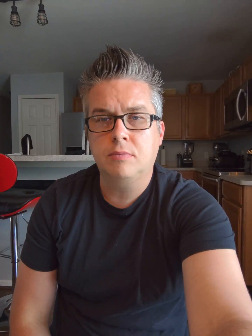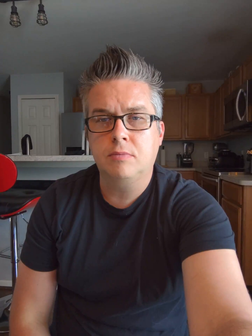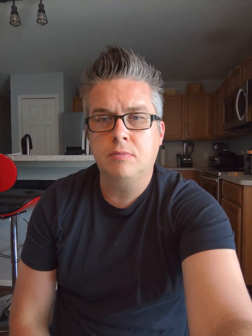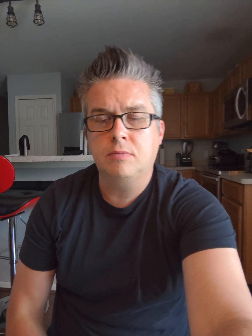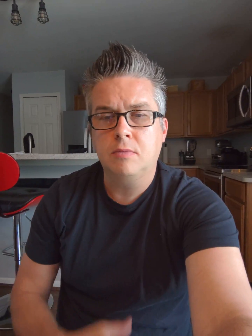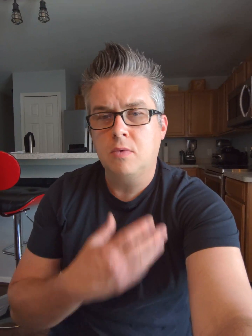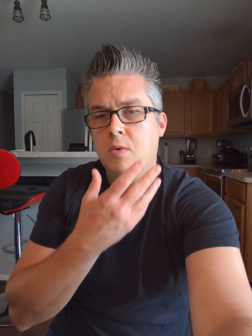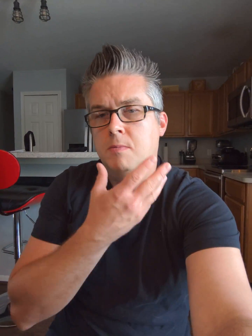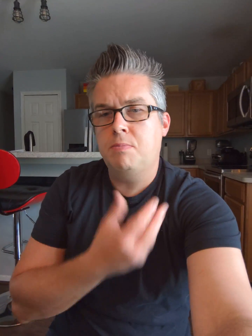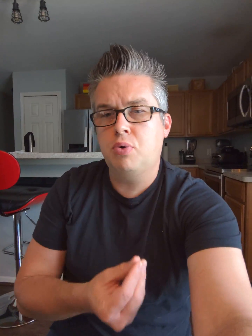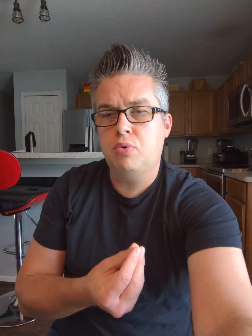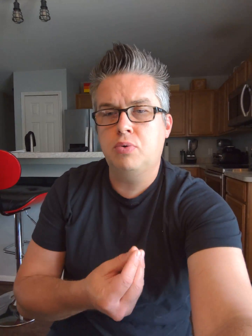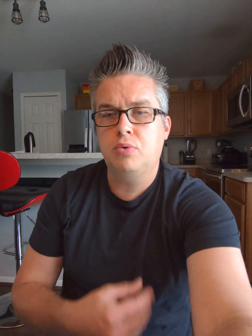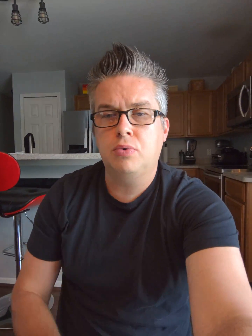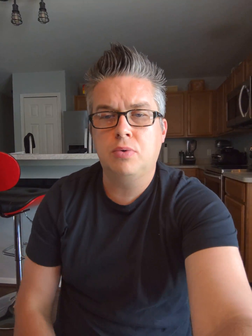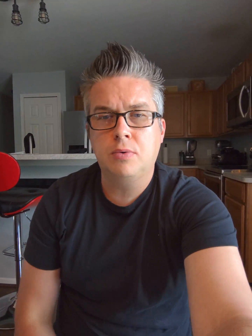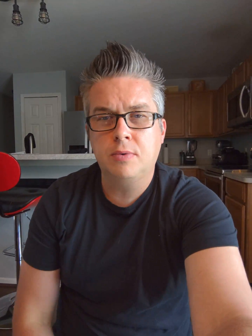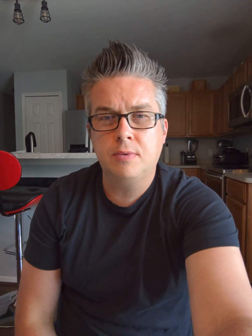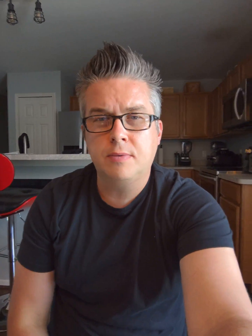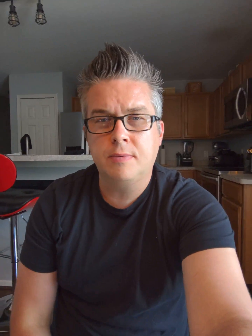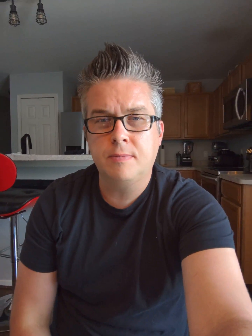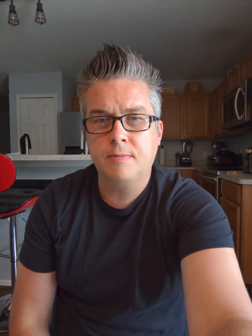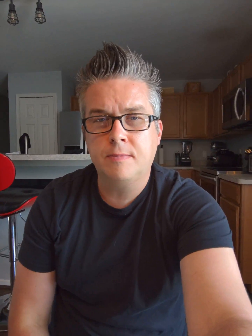poor